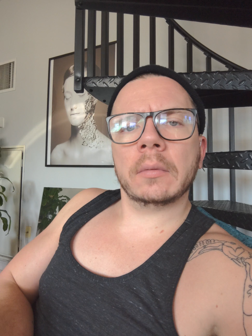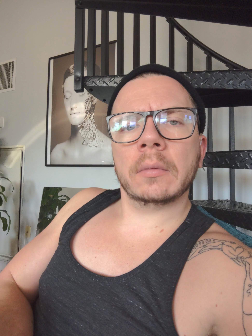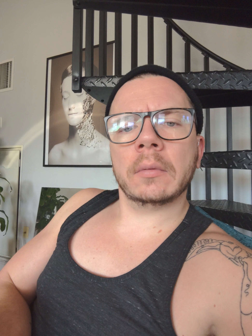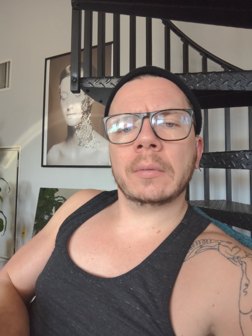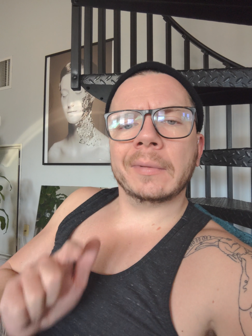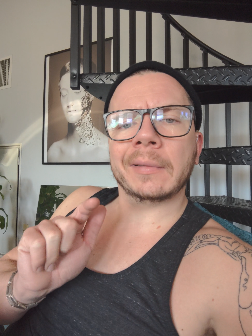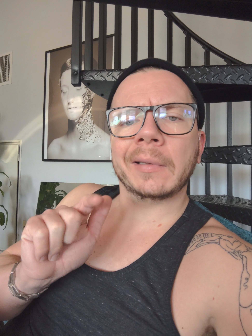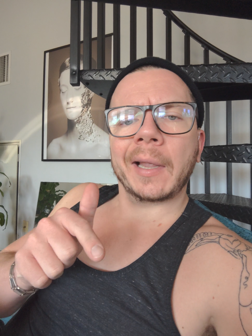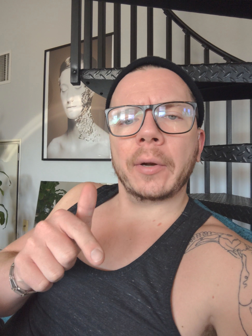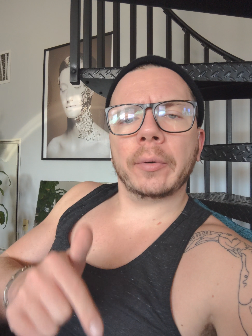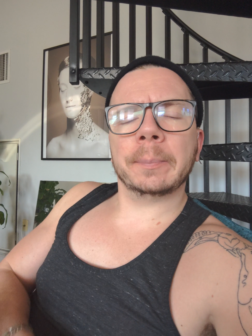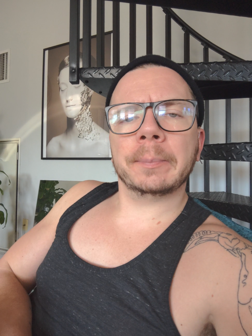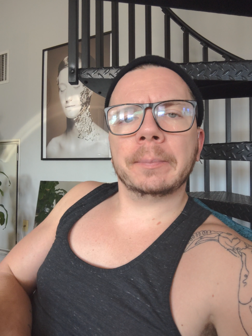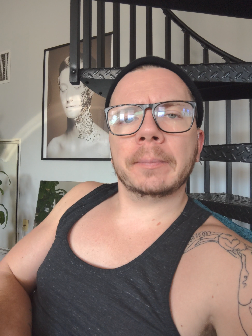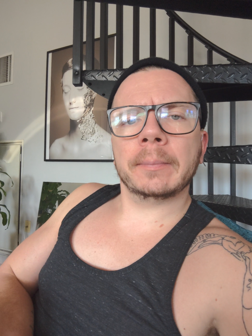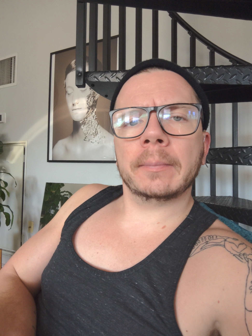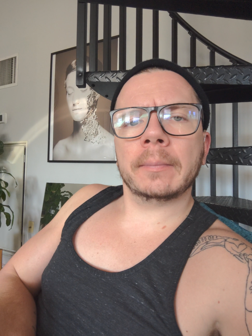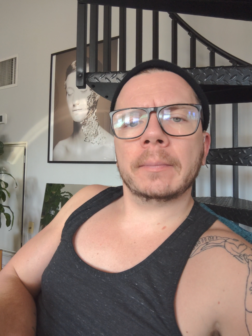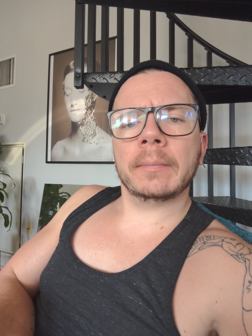later